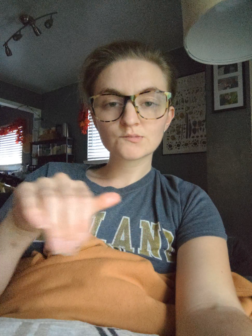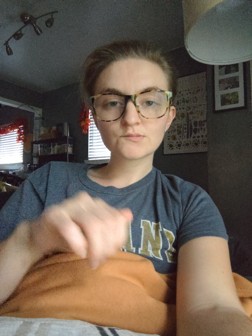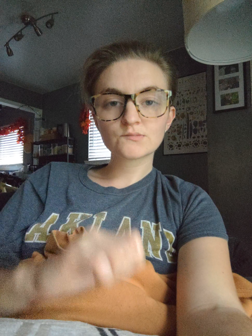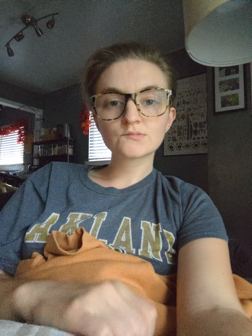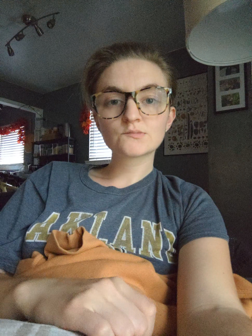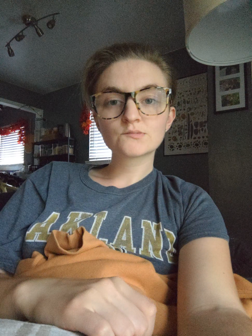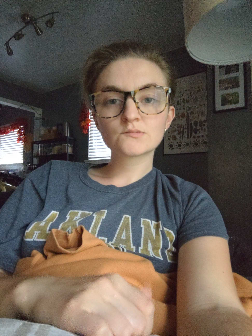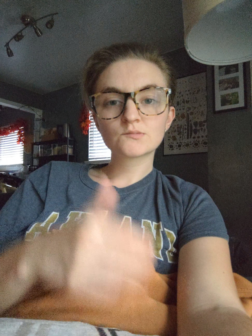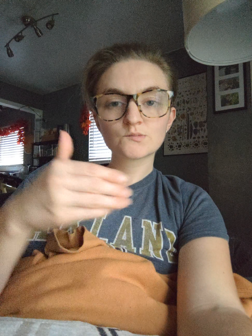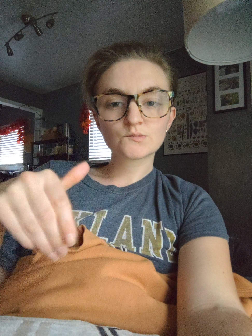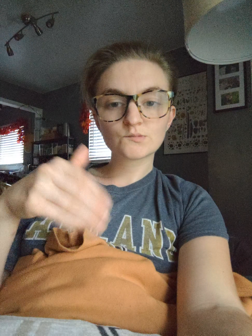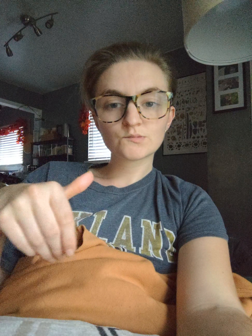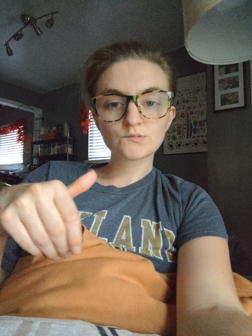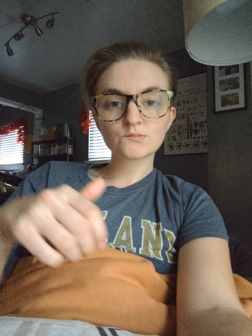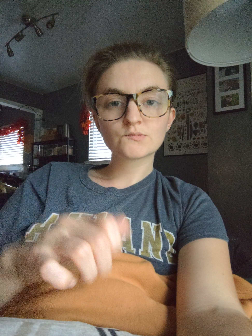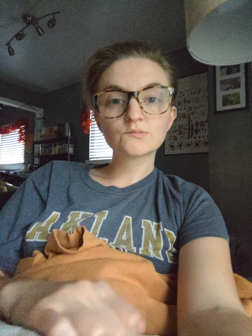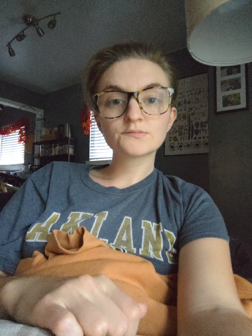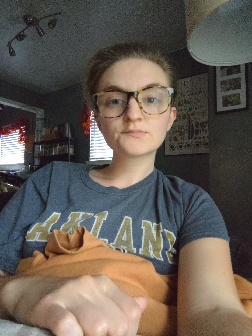shorts